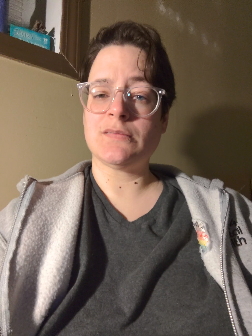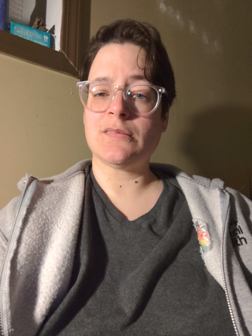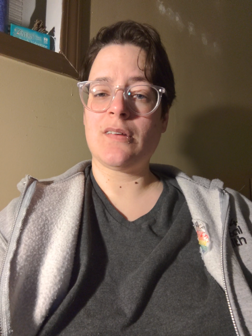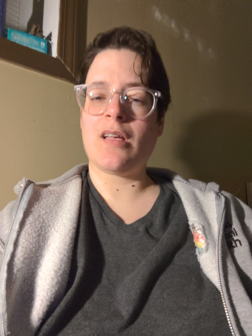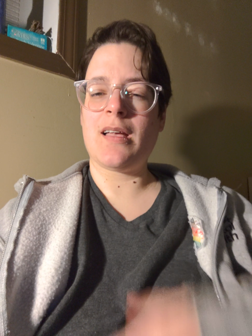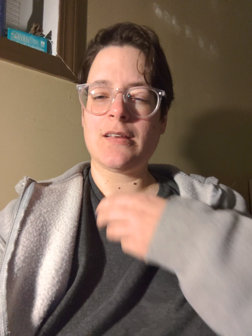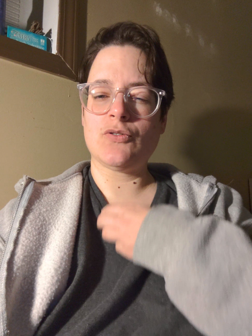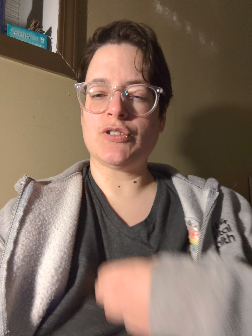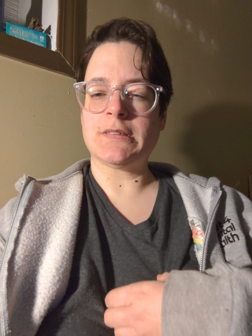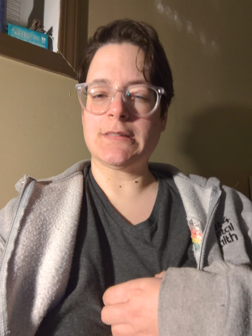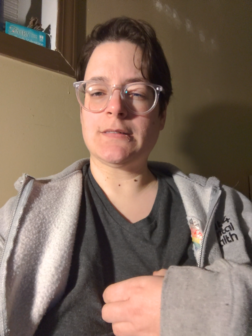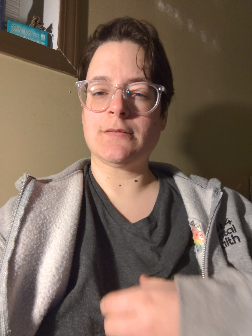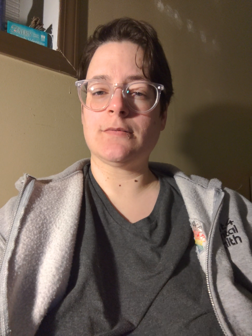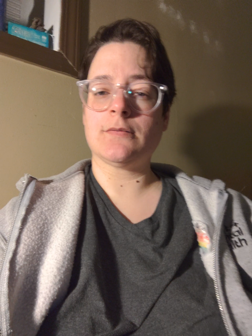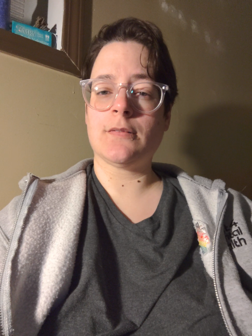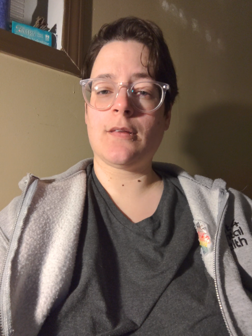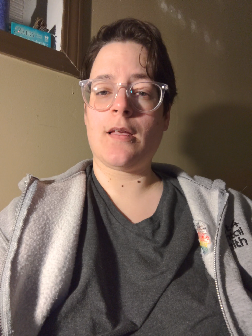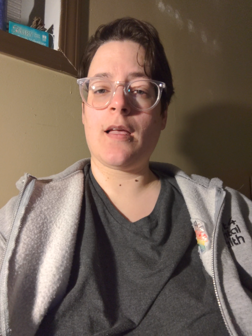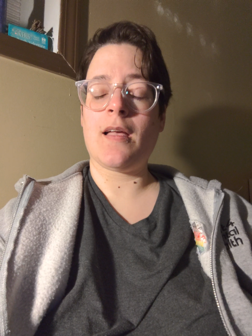hungry